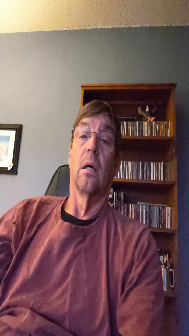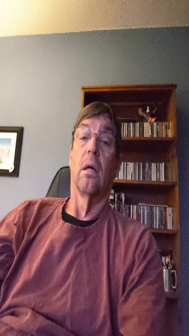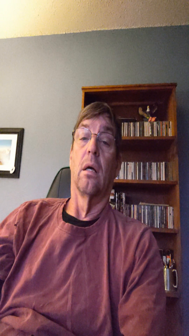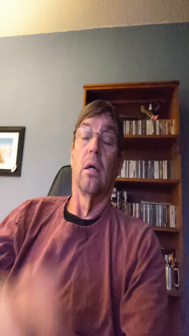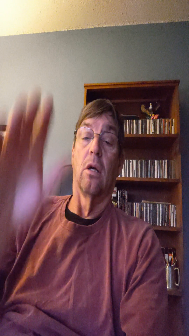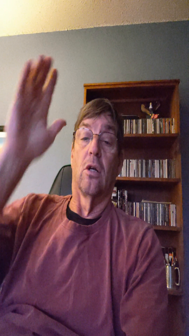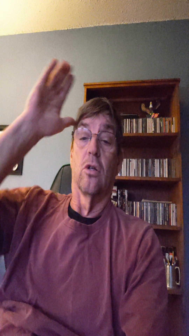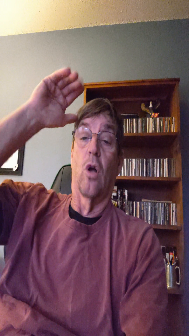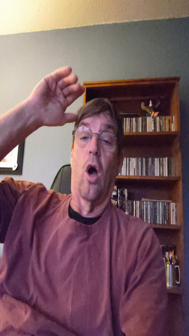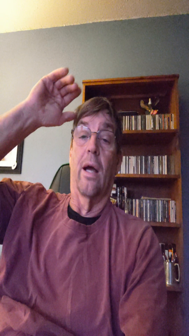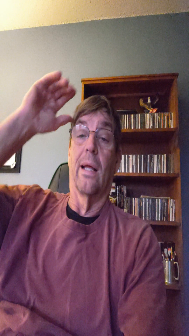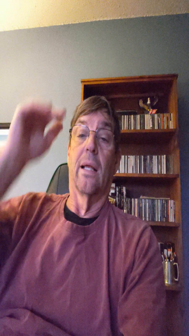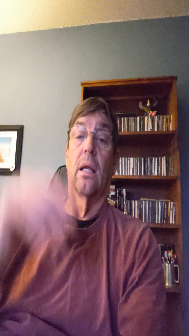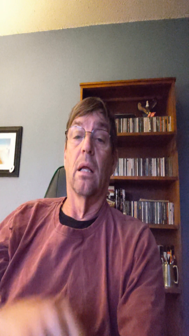donkey